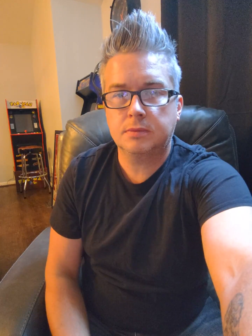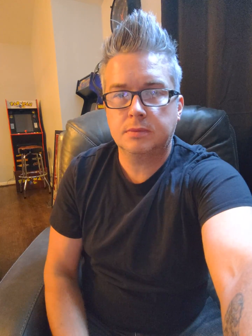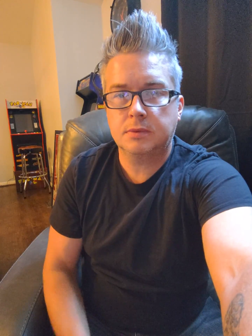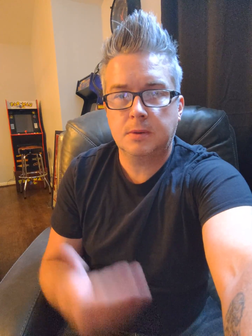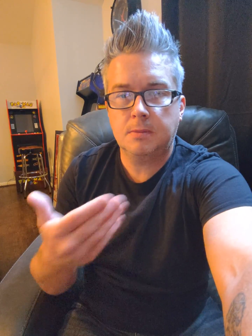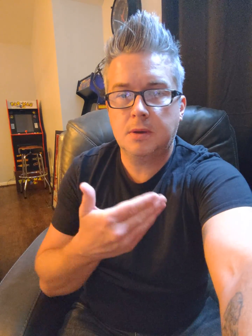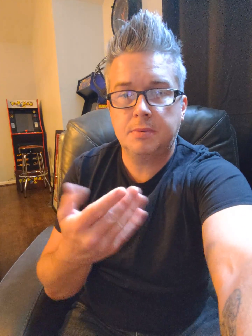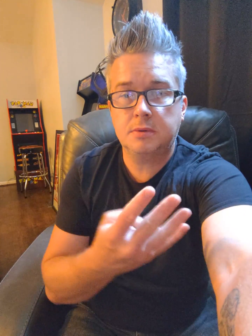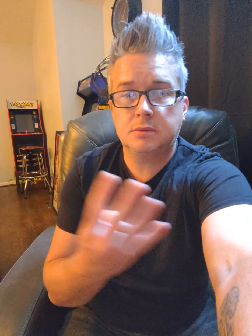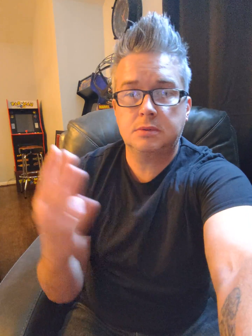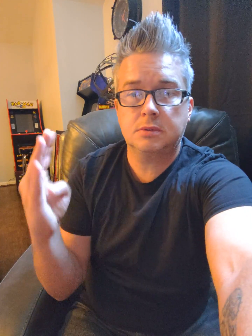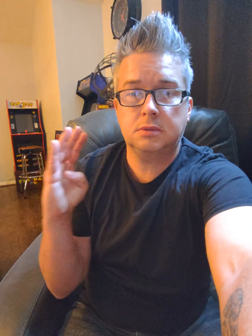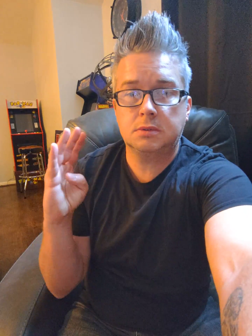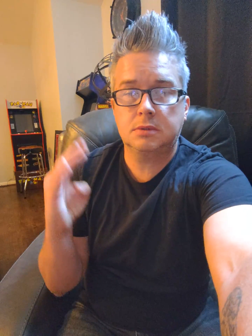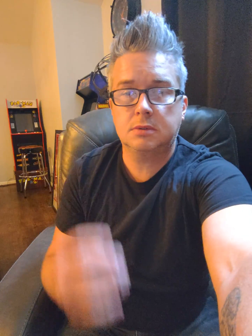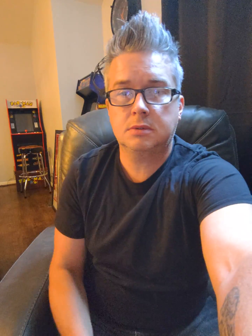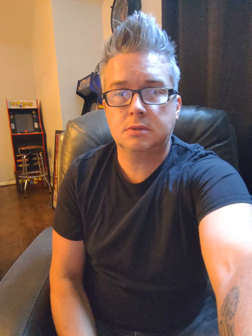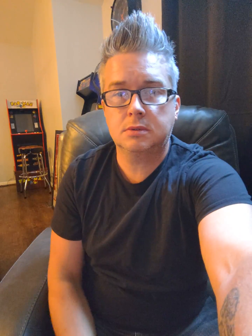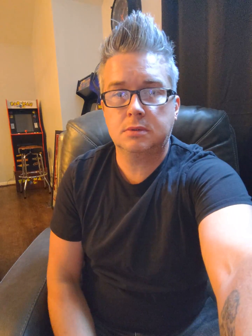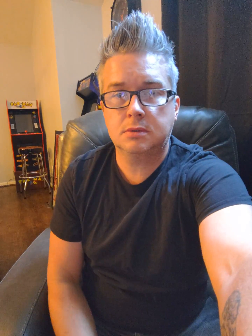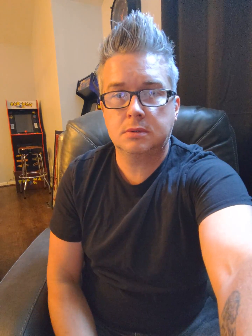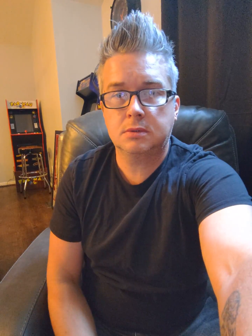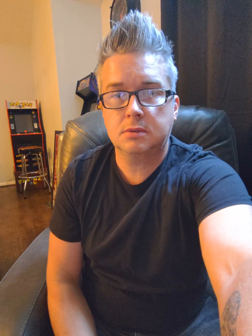crib